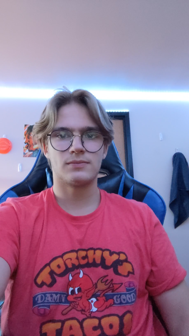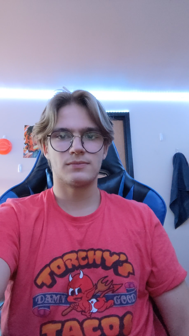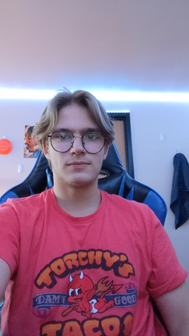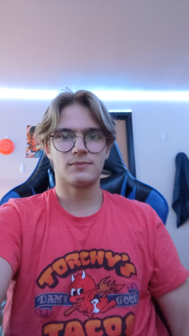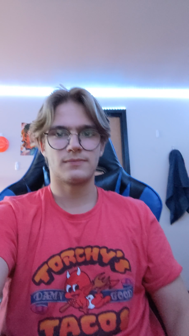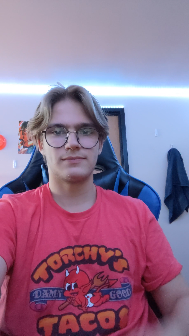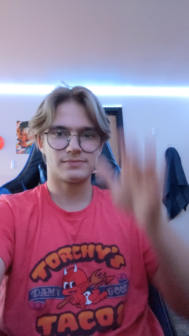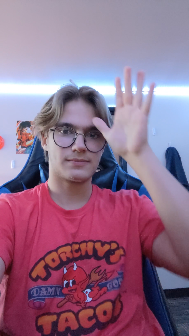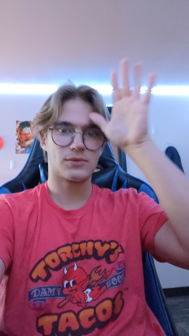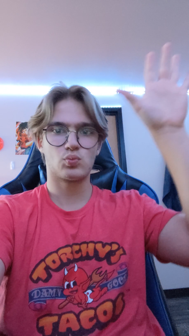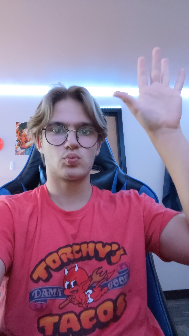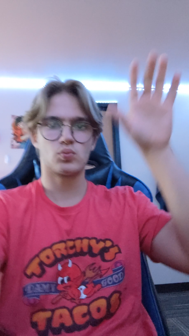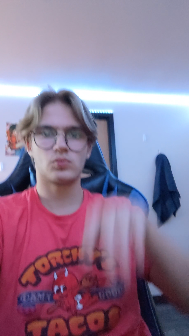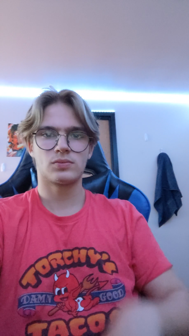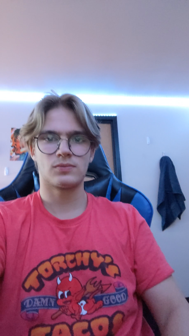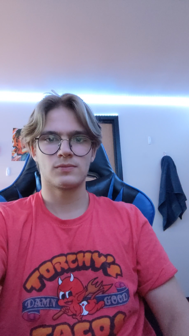moose